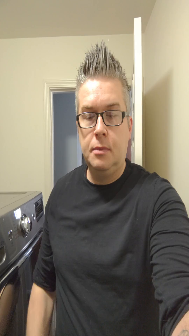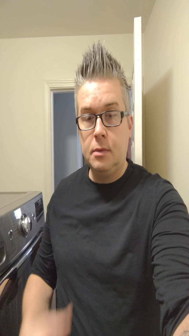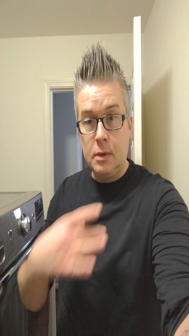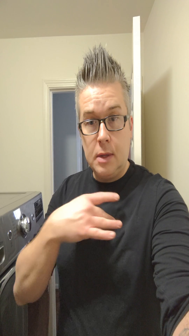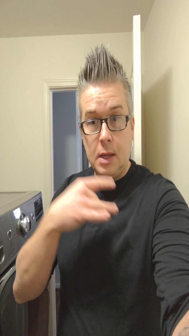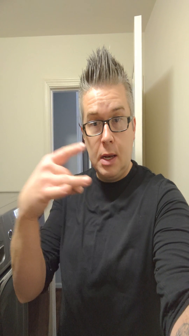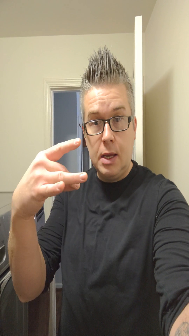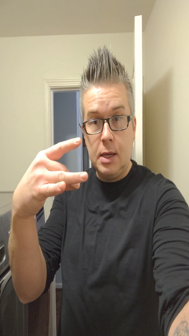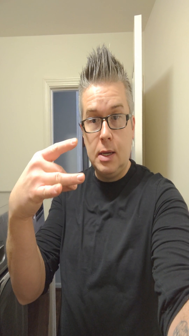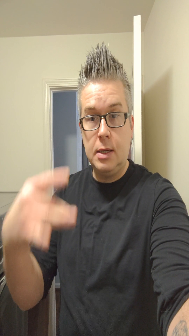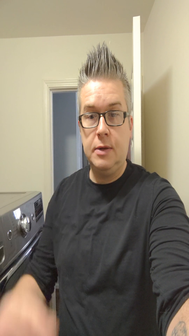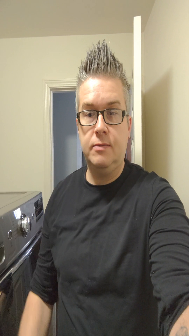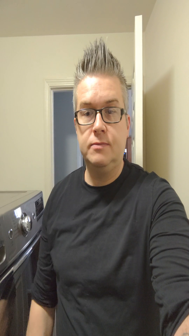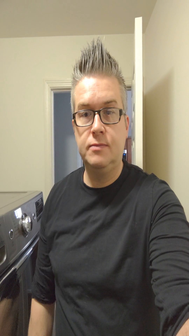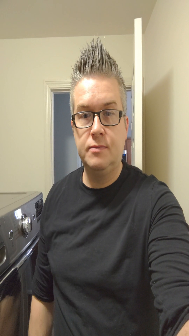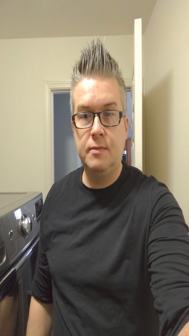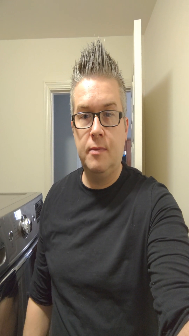like